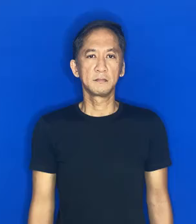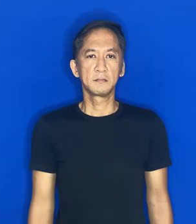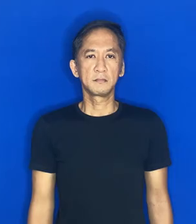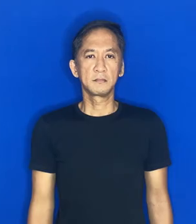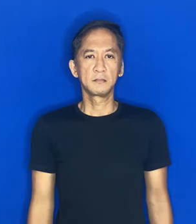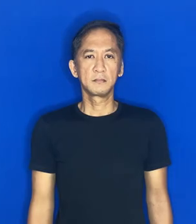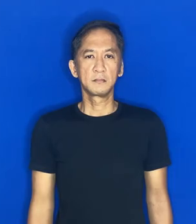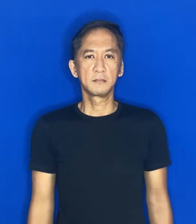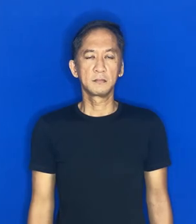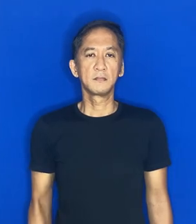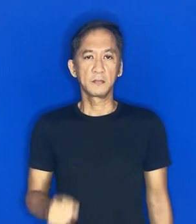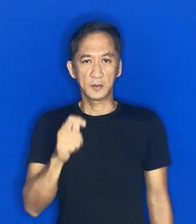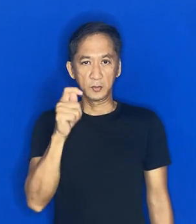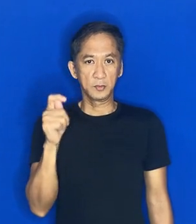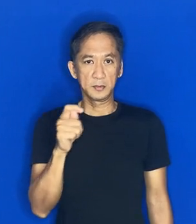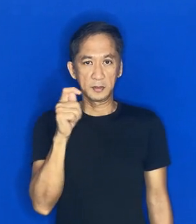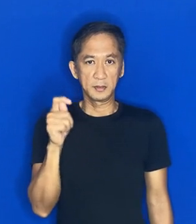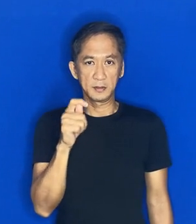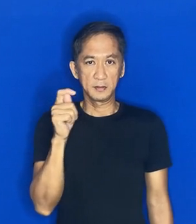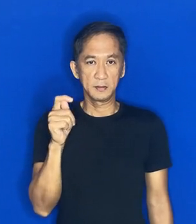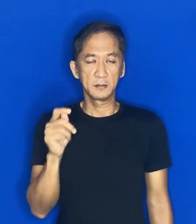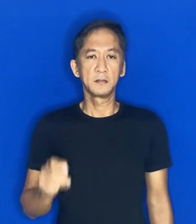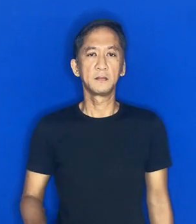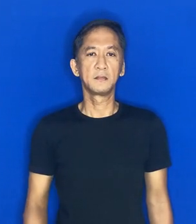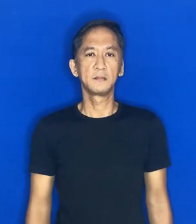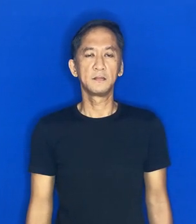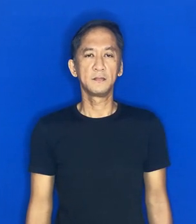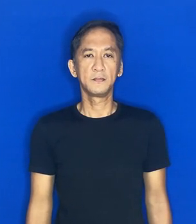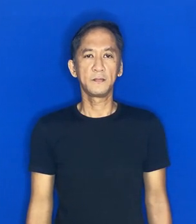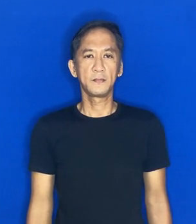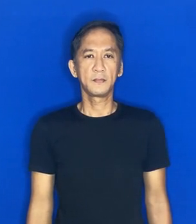tuesday